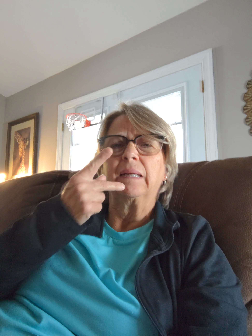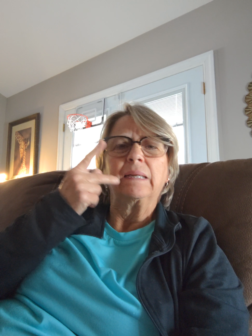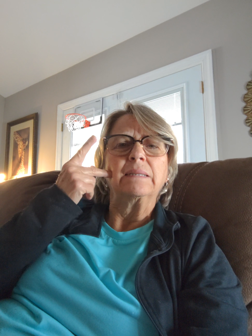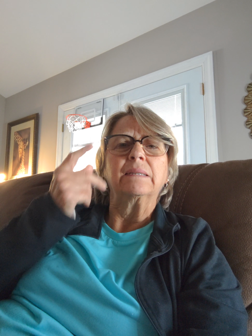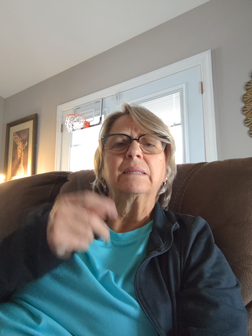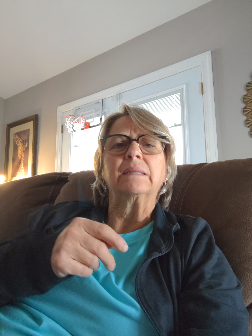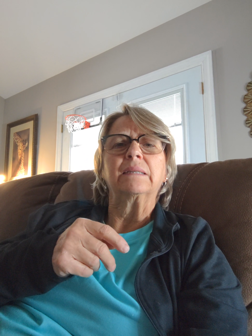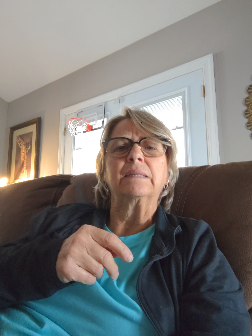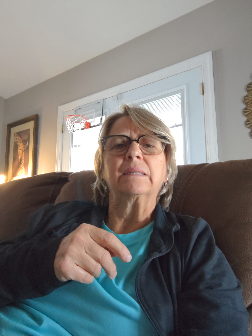kiss